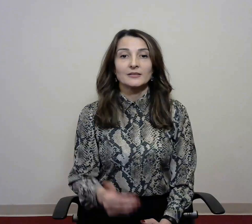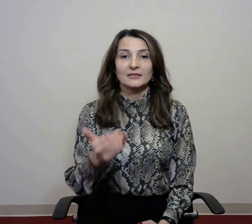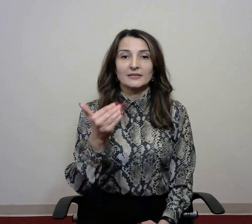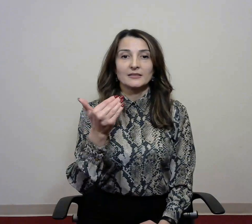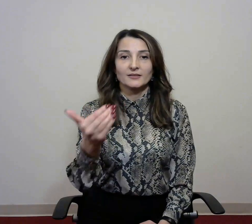siz